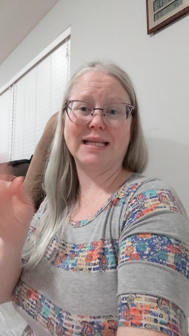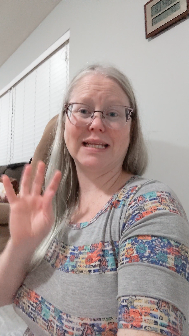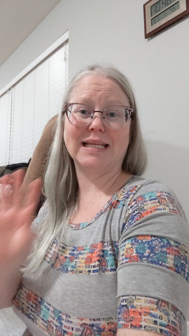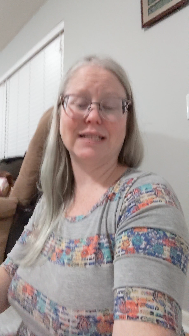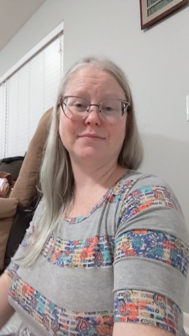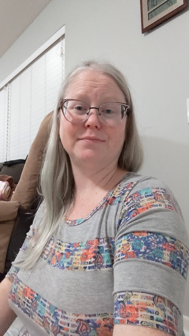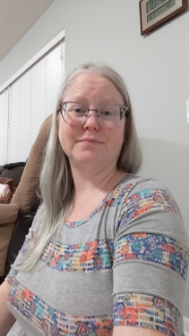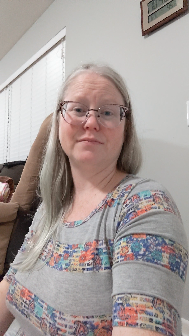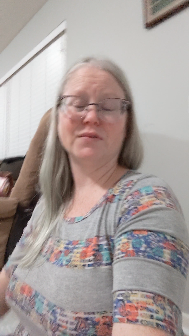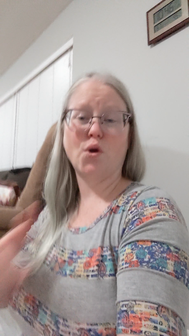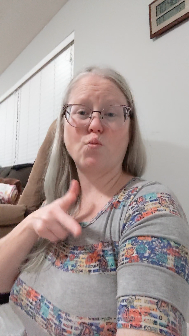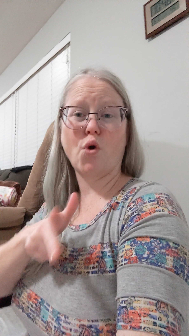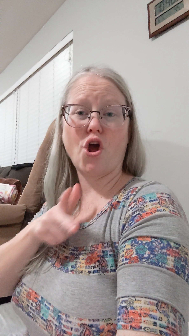garage